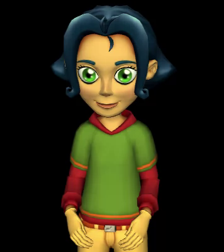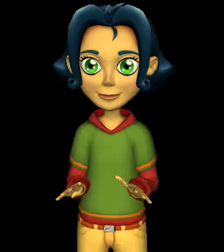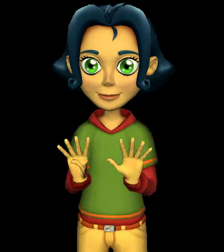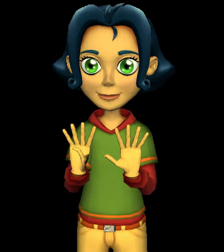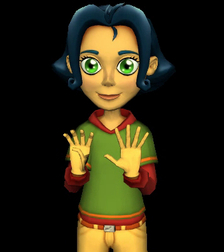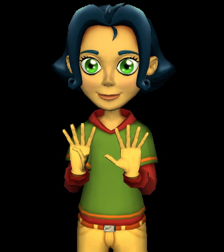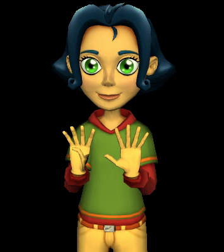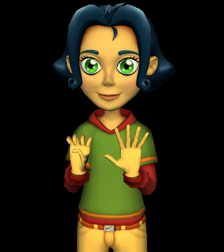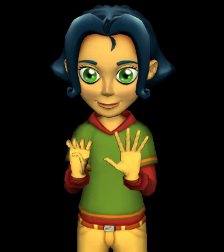90